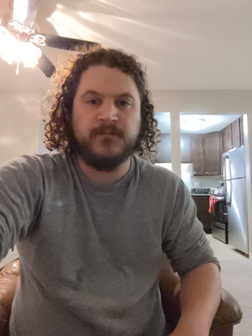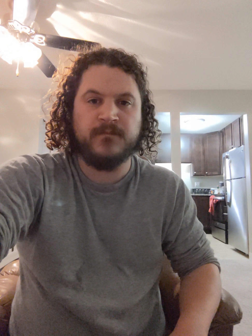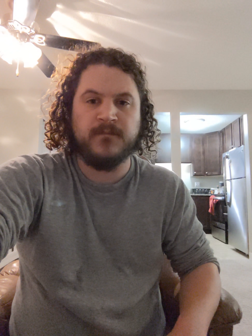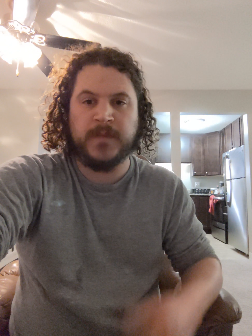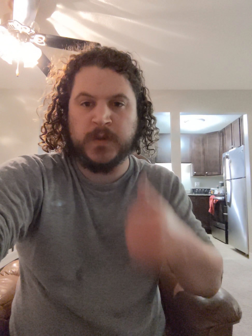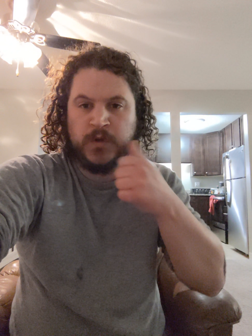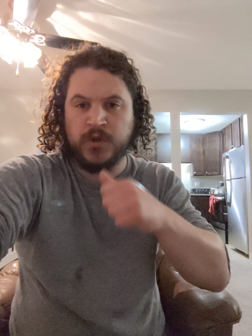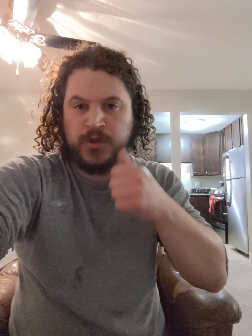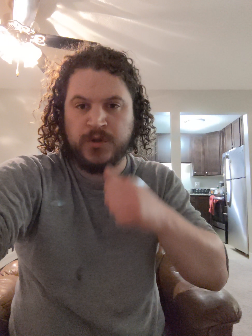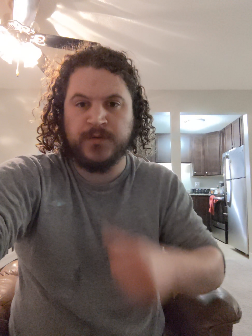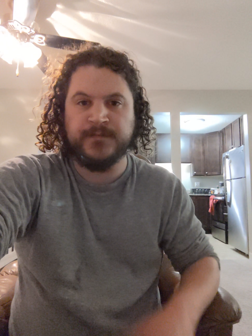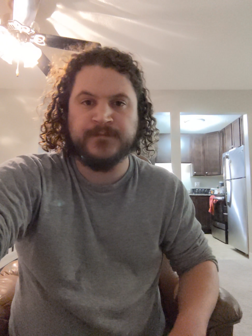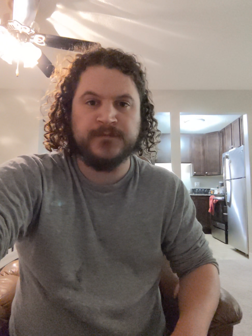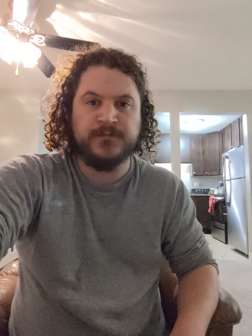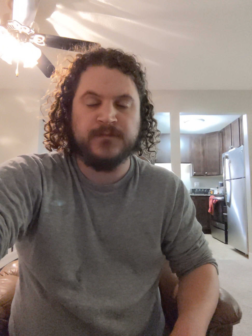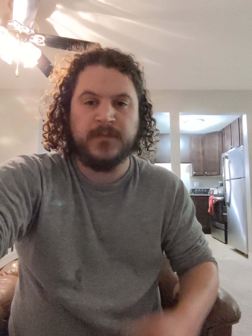girl